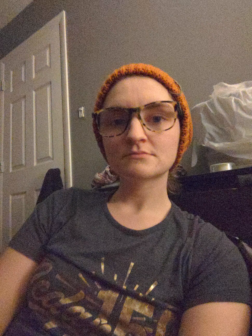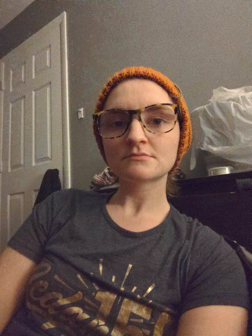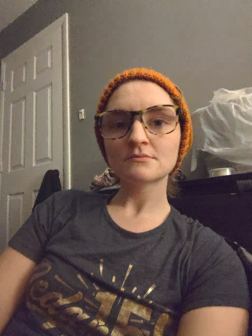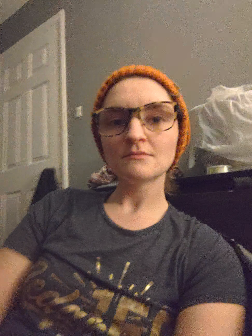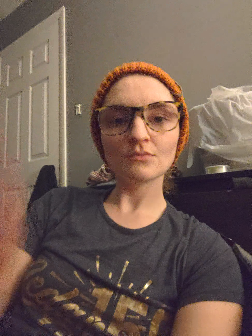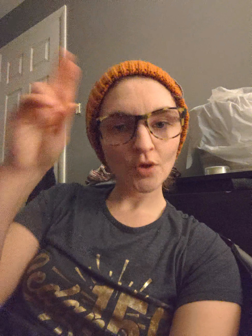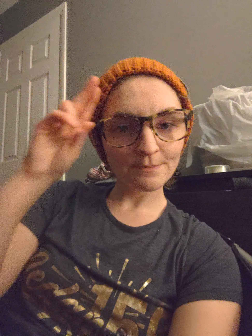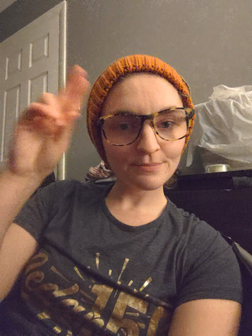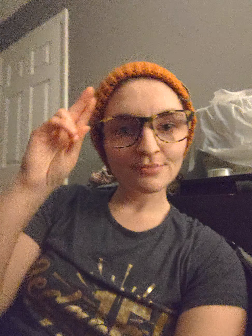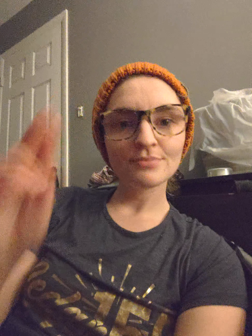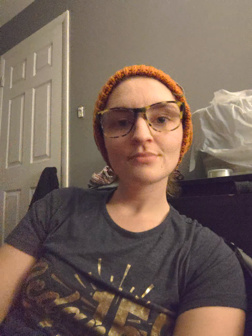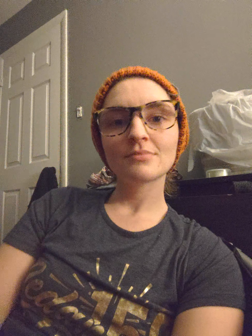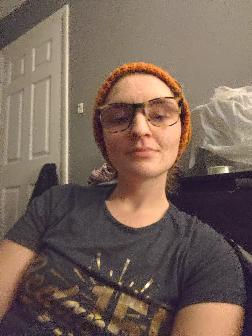uncle